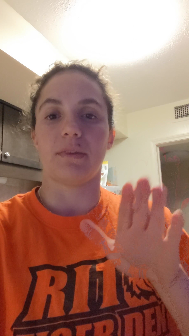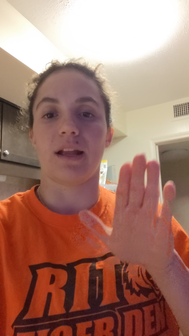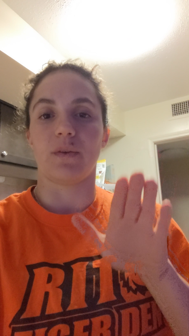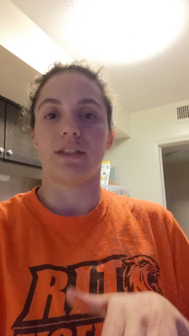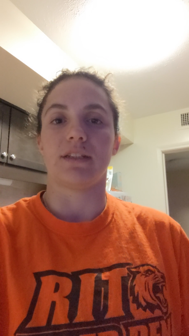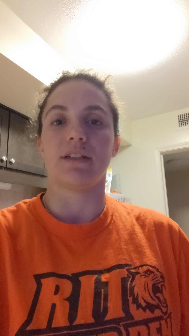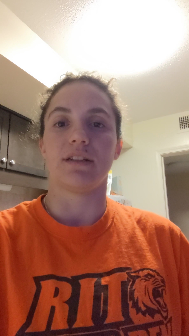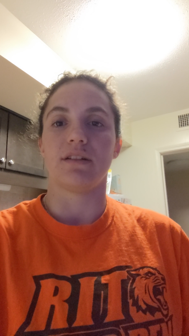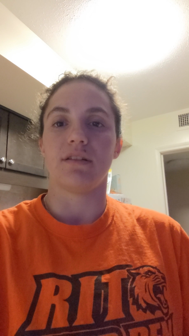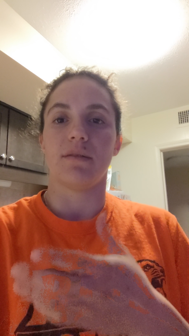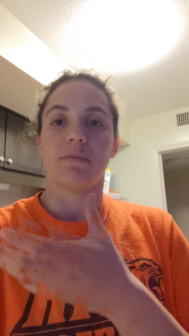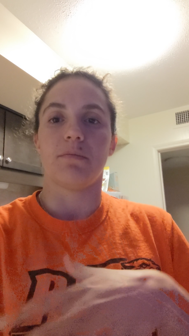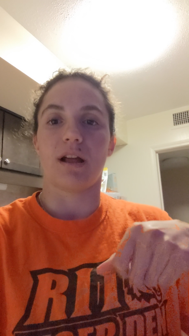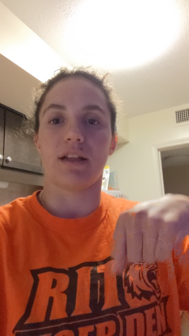bucket